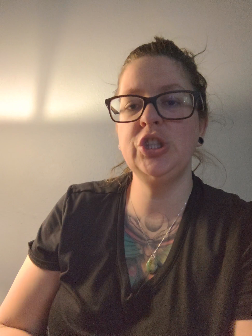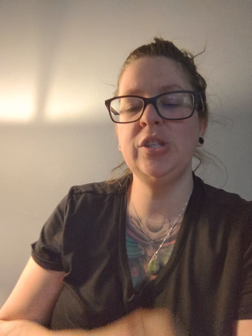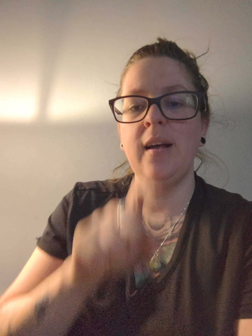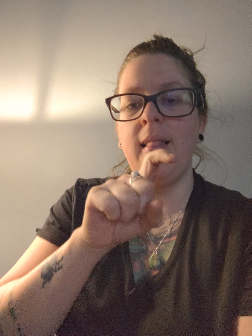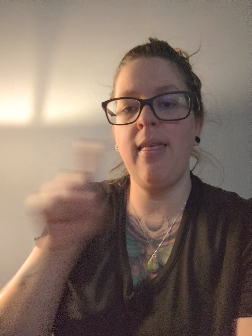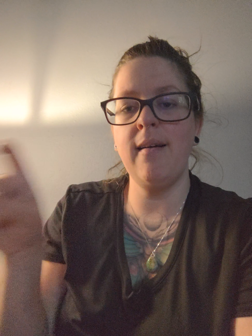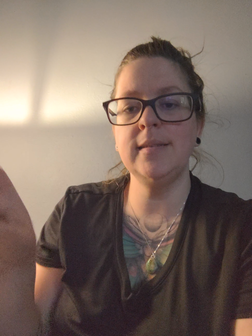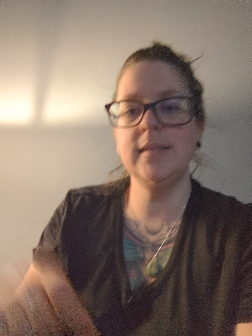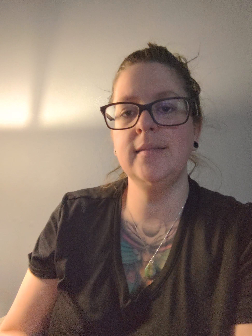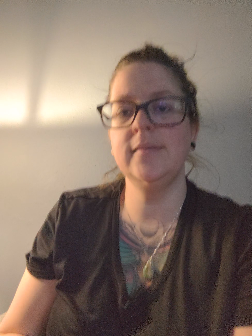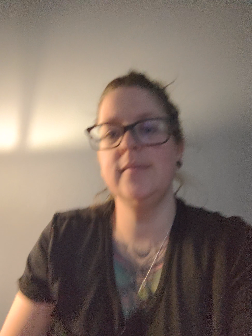closet